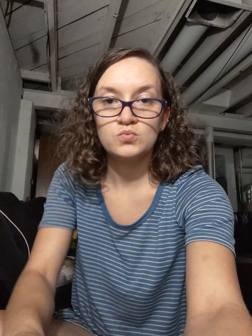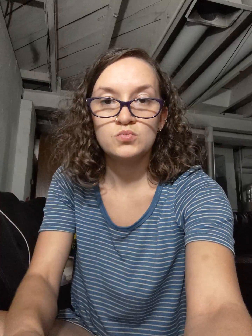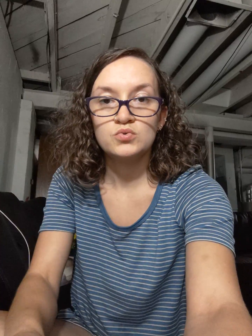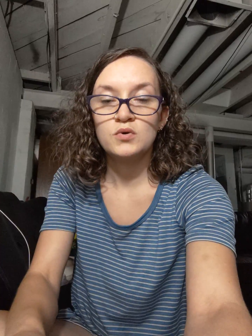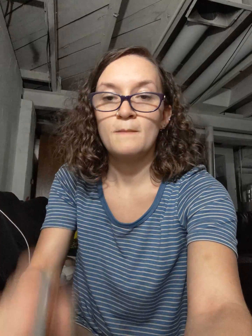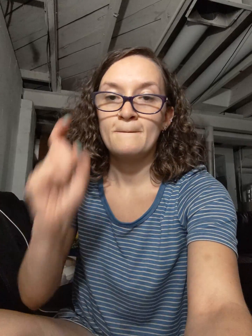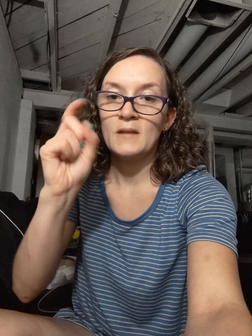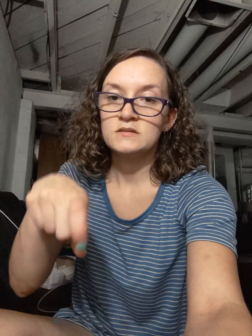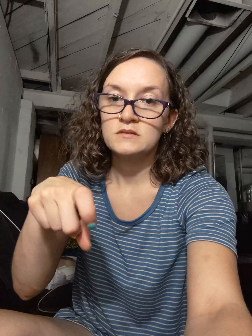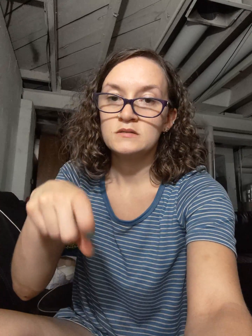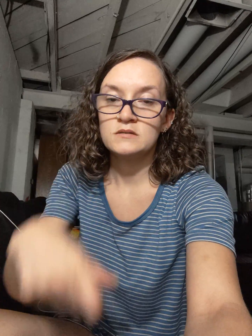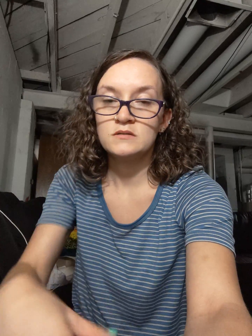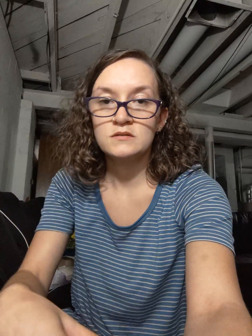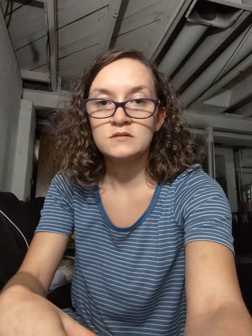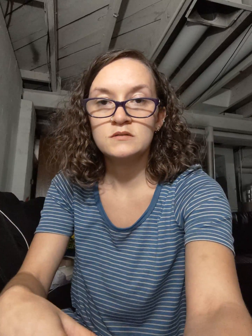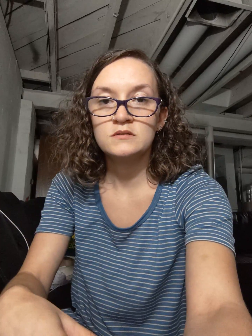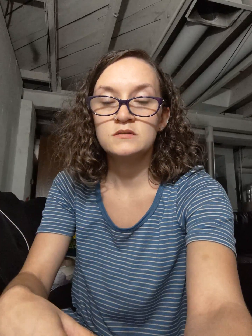must